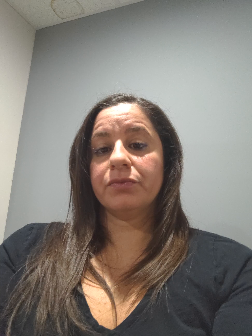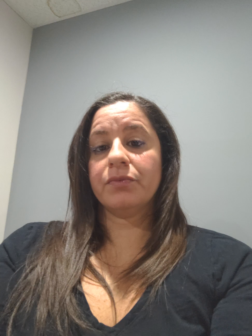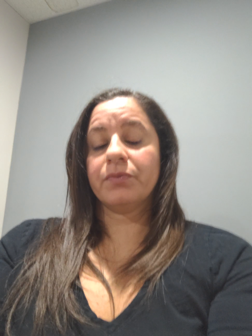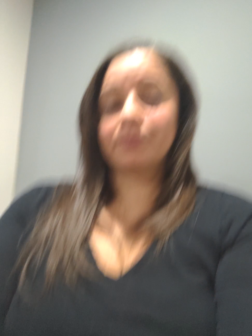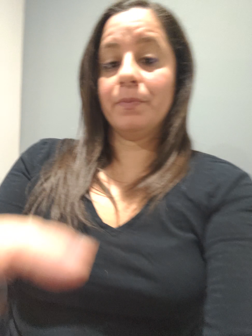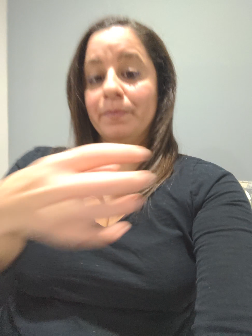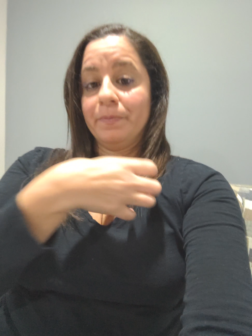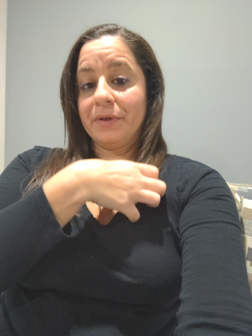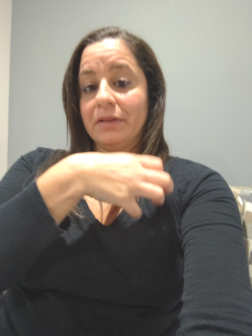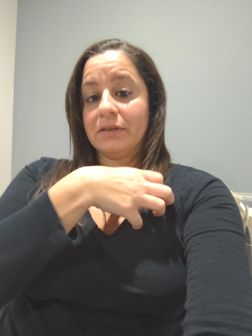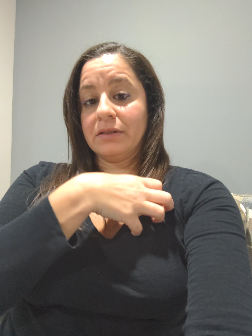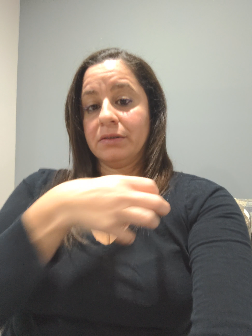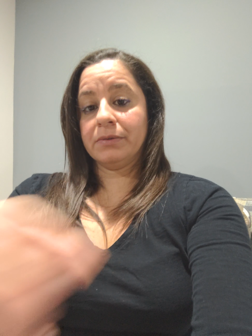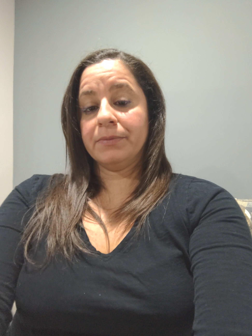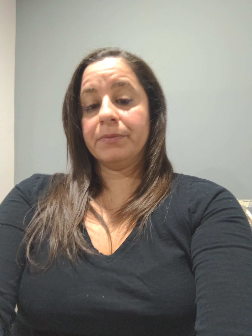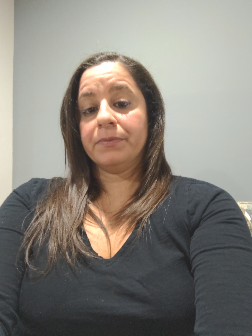police